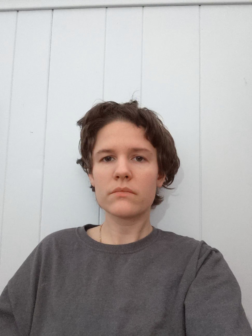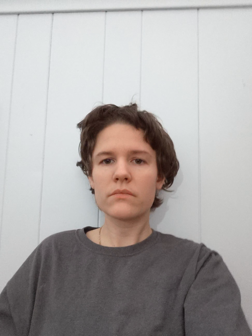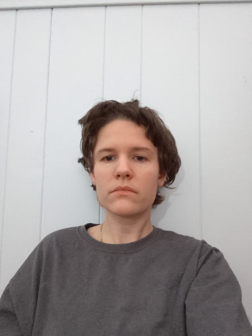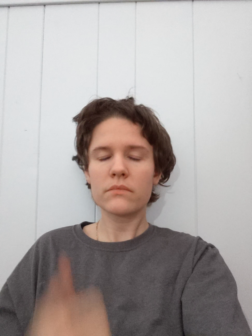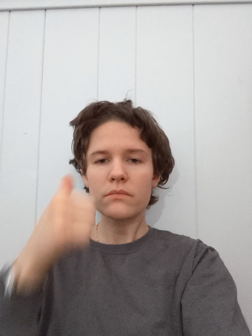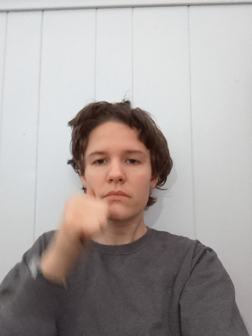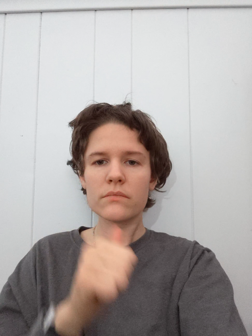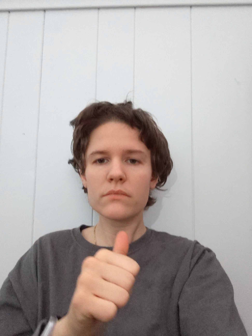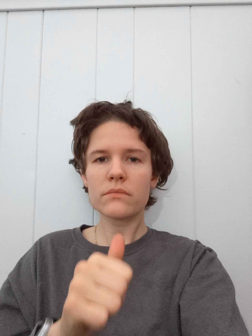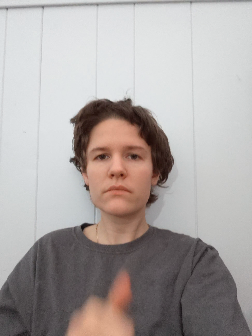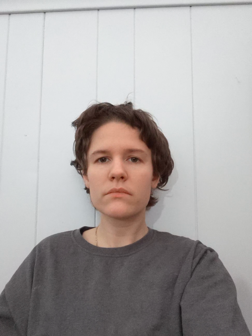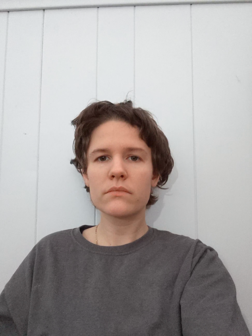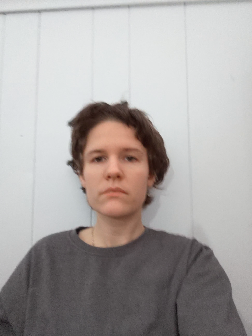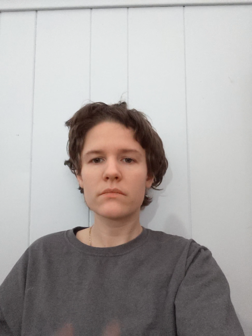girl